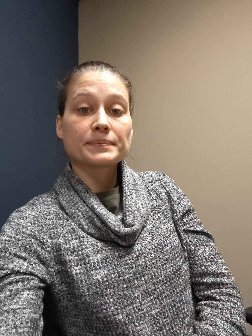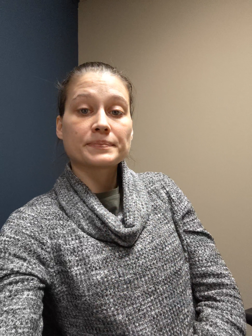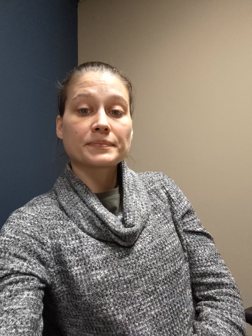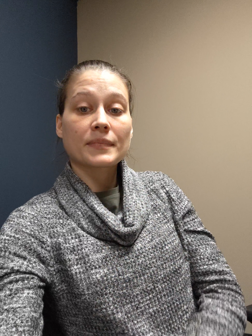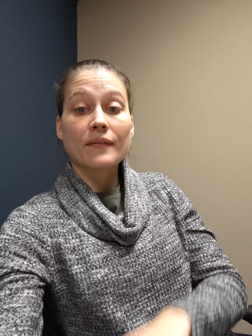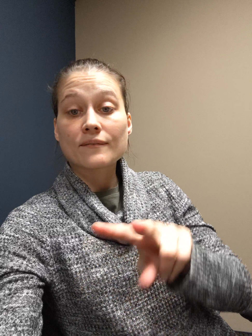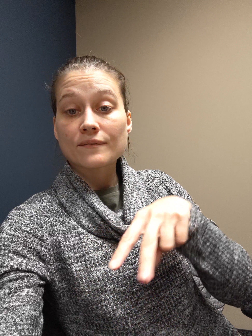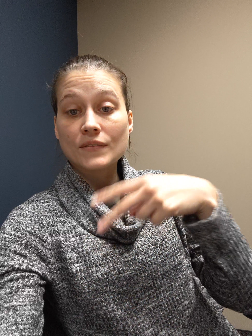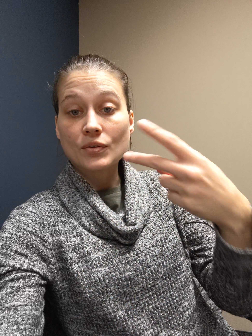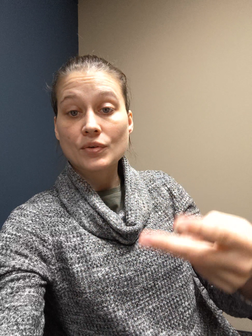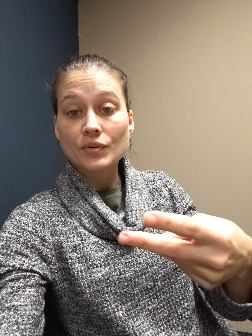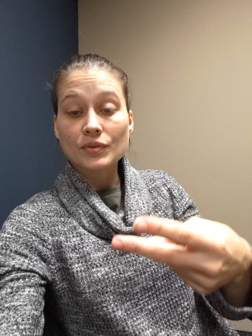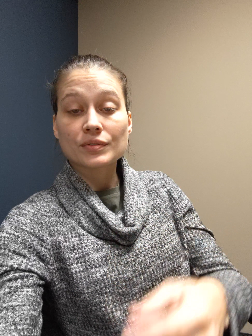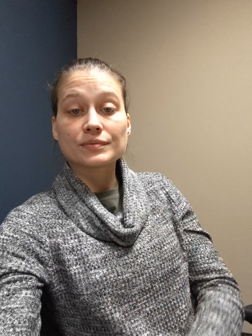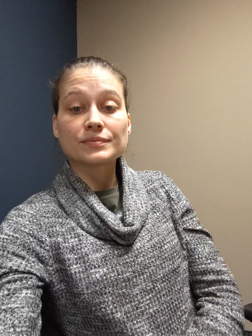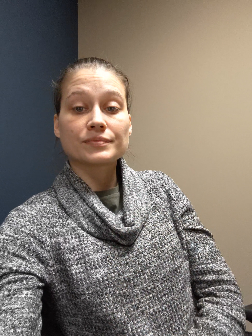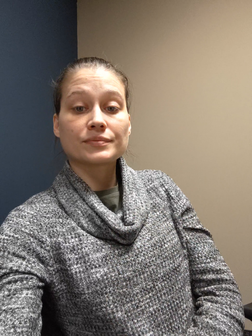fall